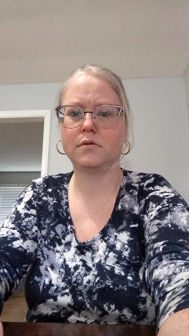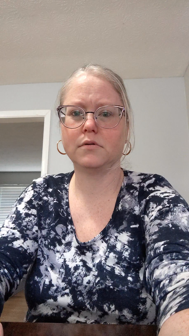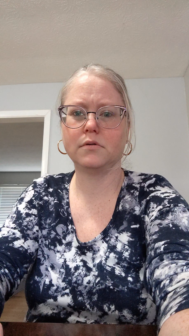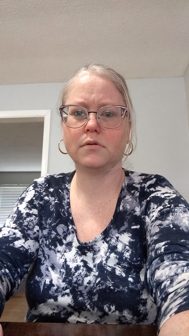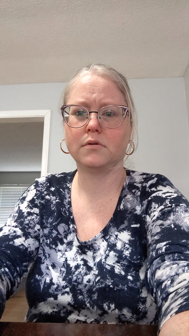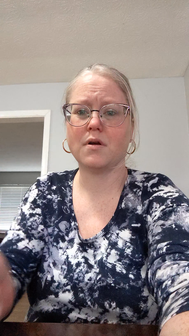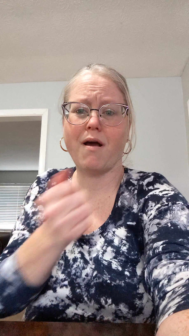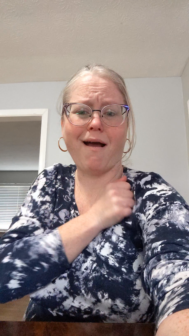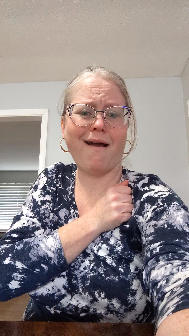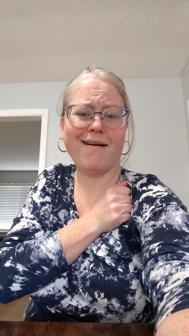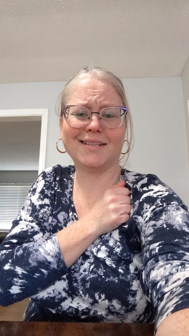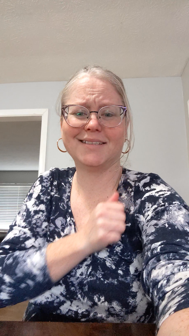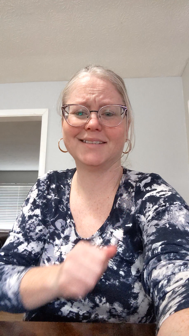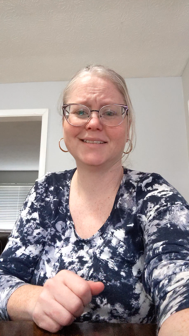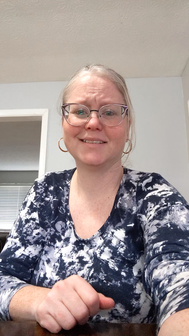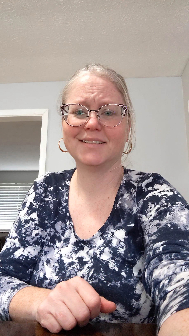hug